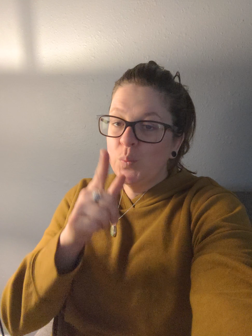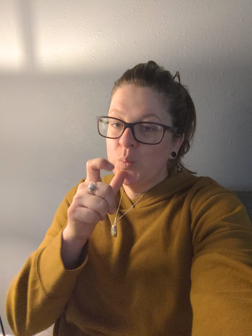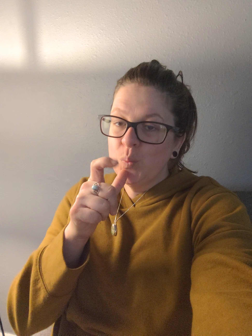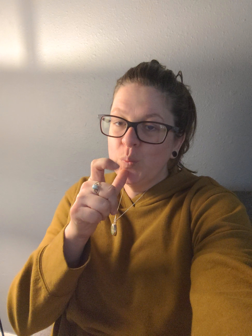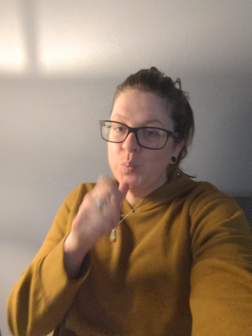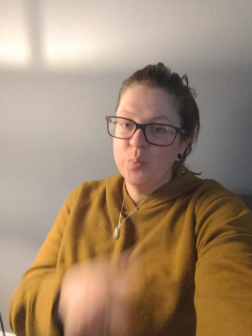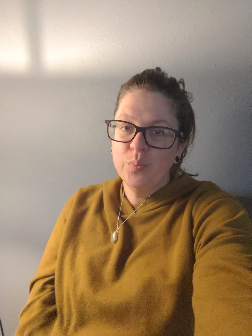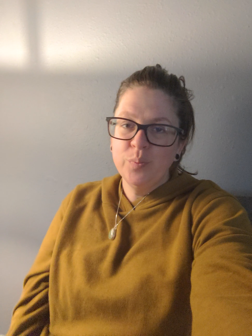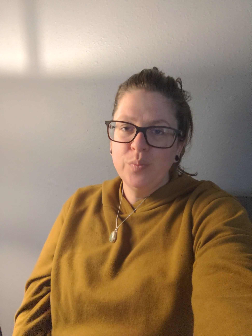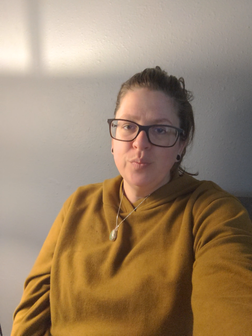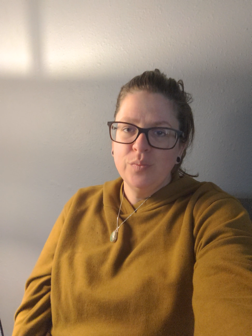who